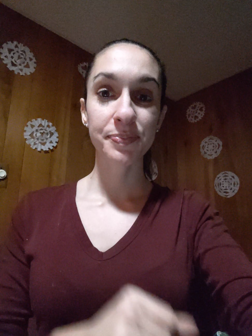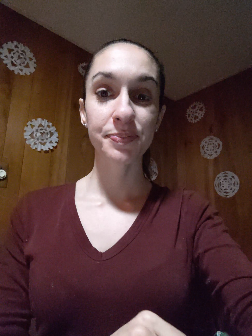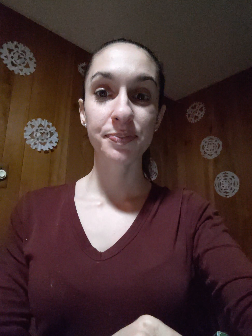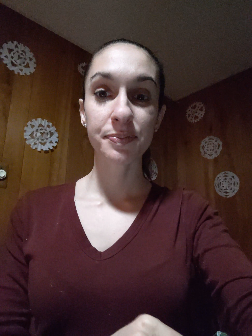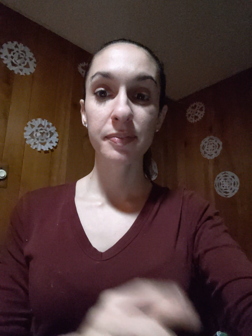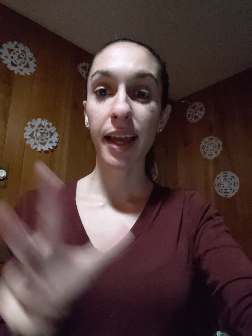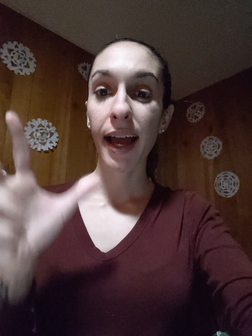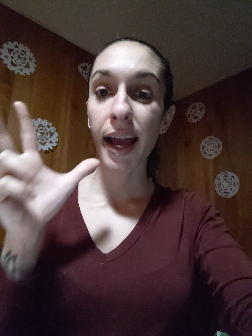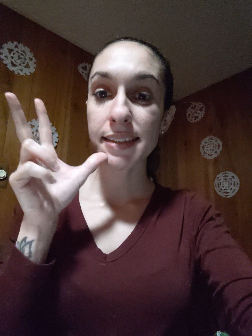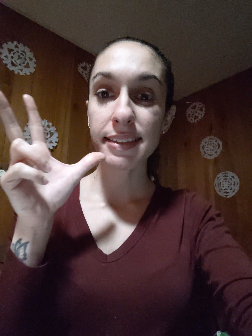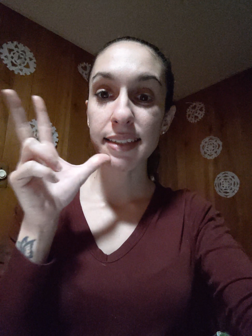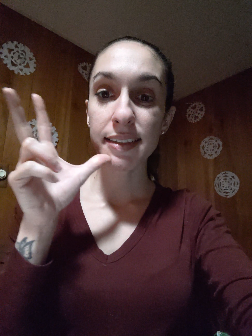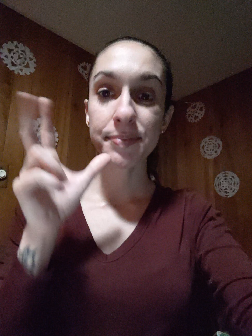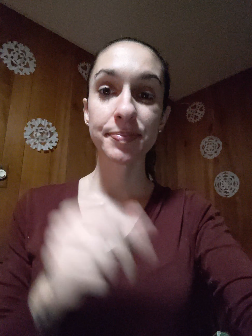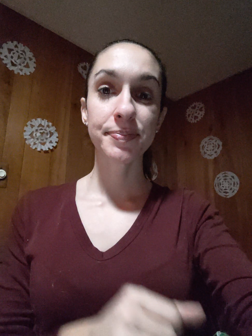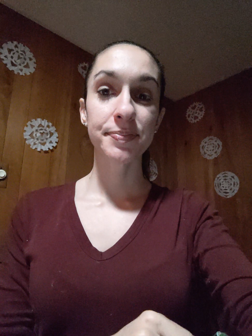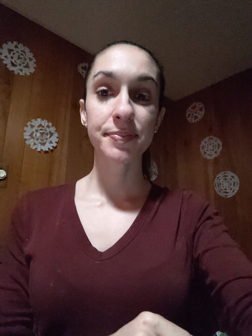hen